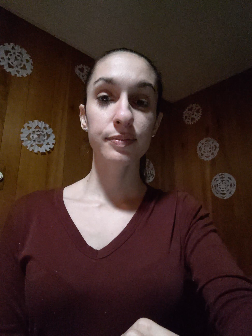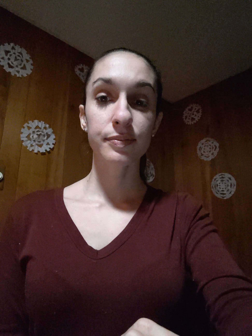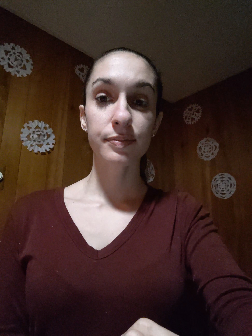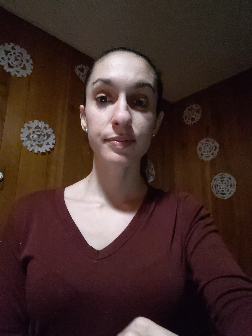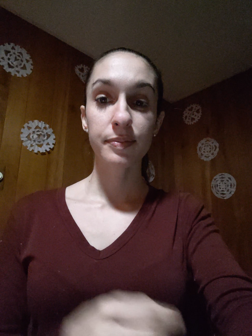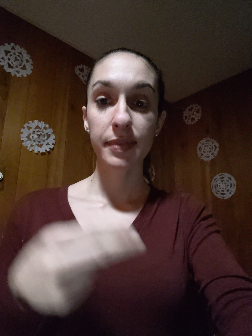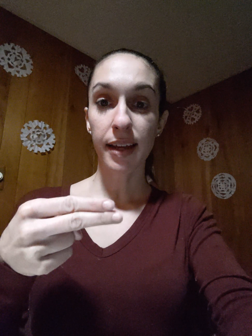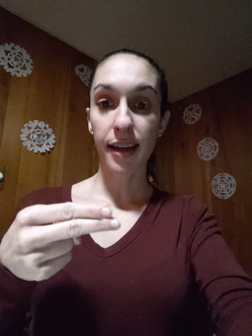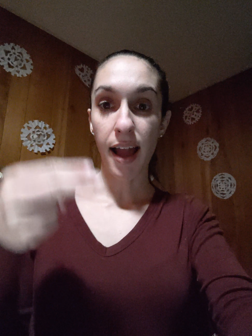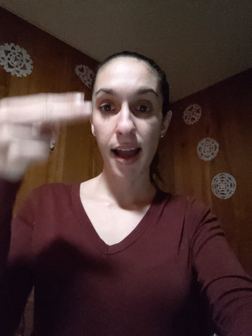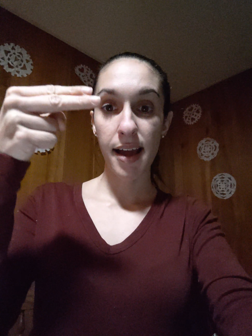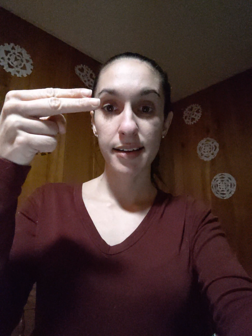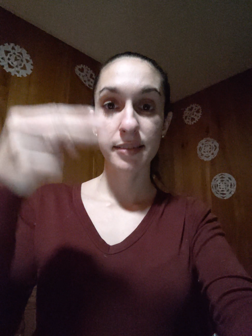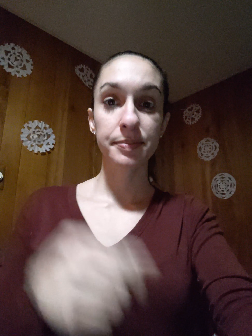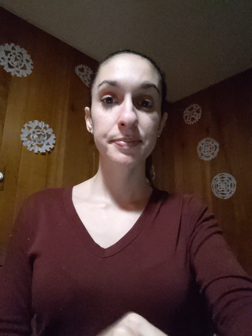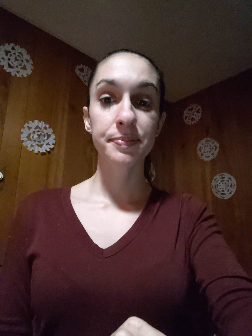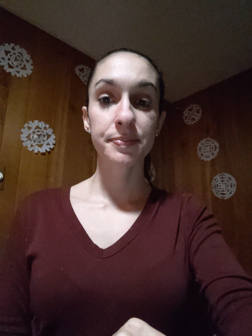high